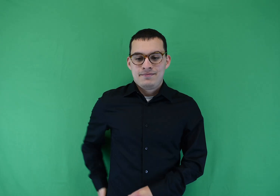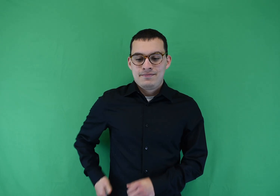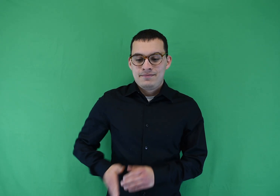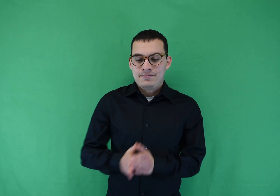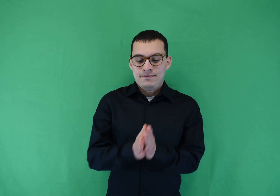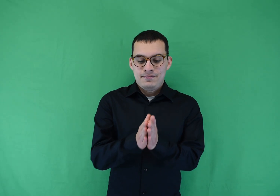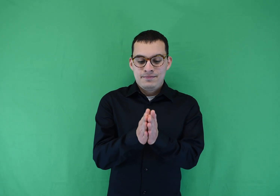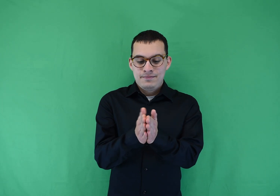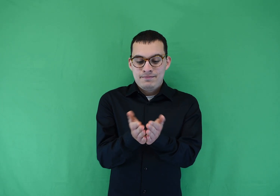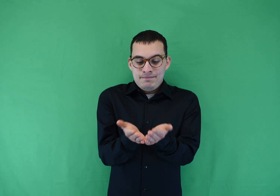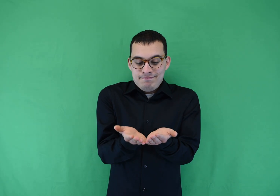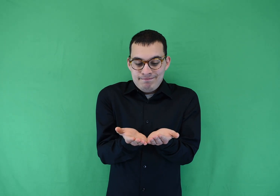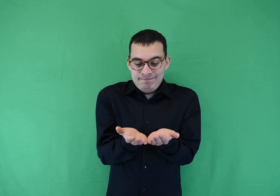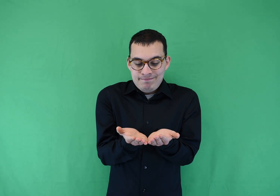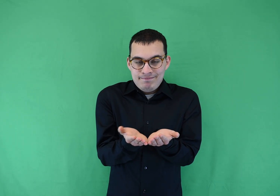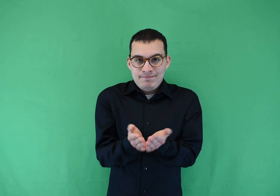cartera